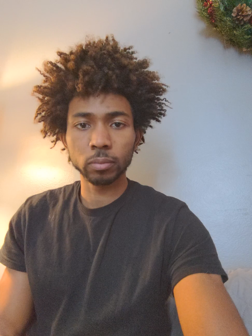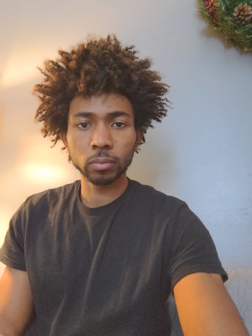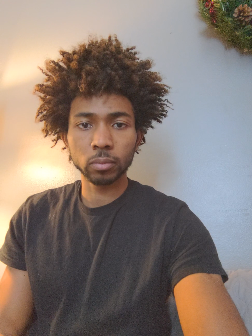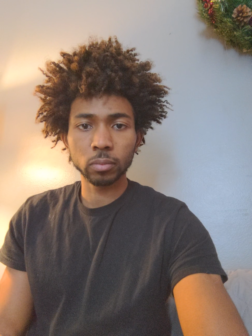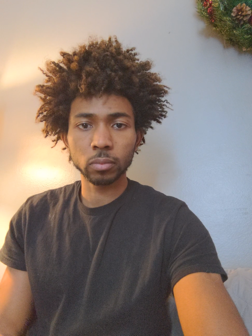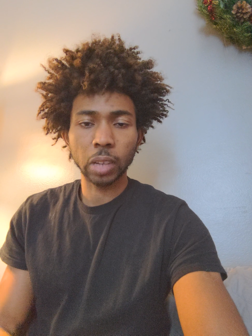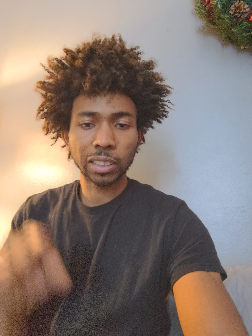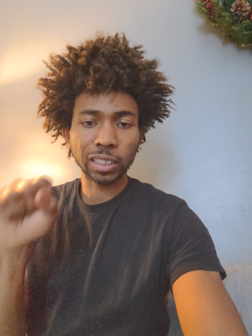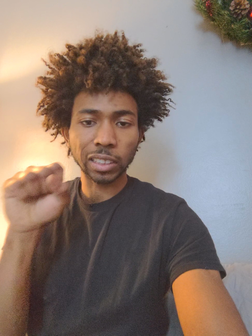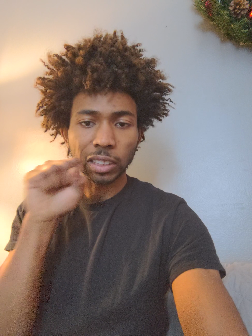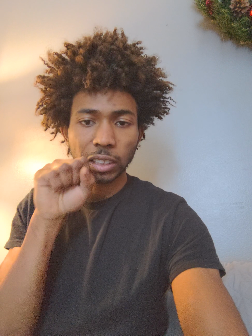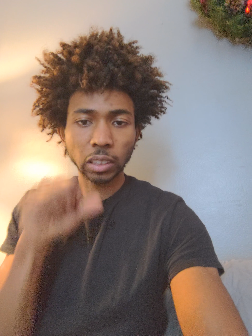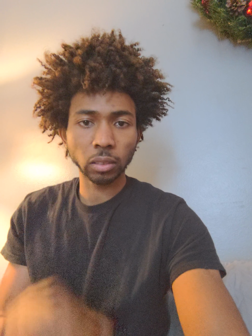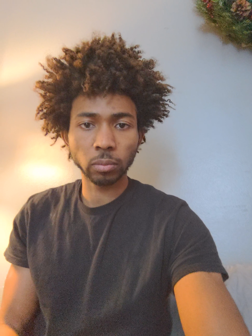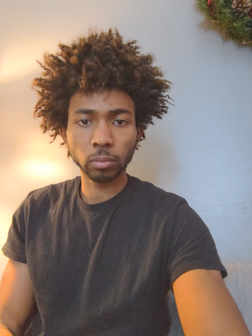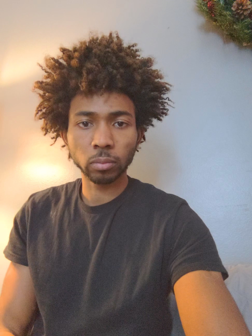carrot